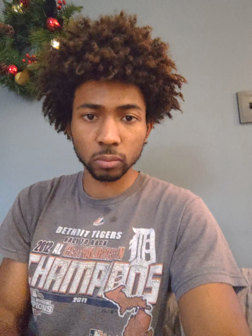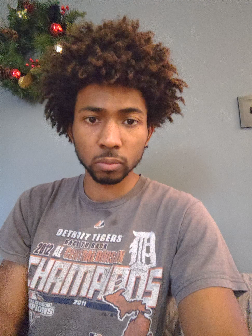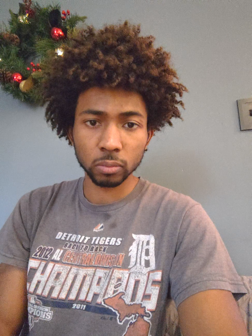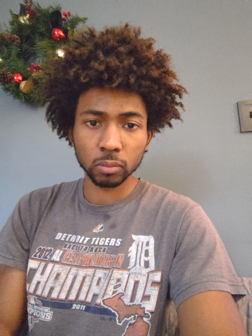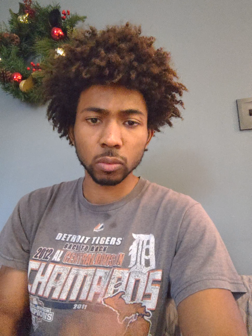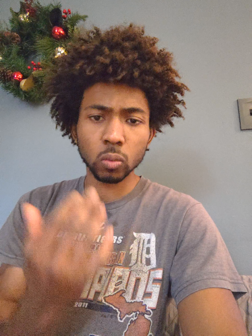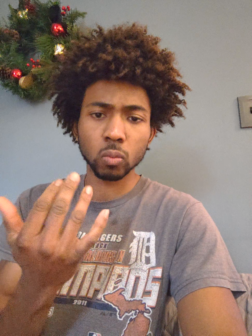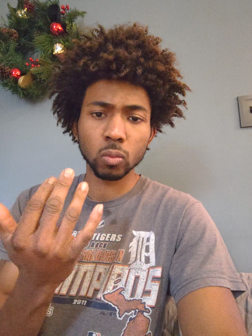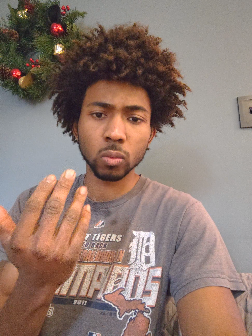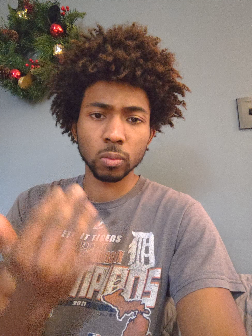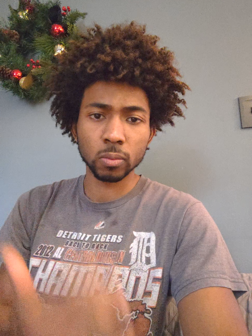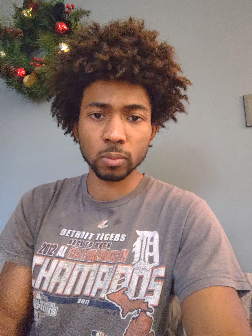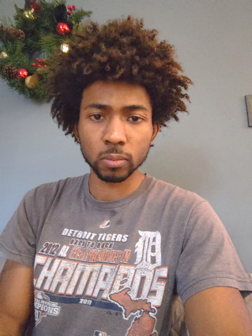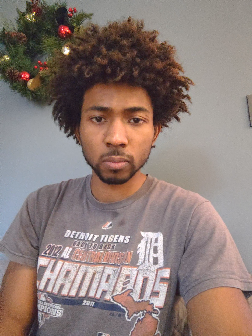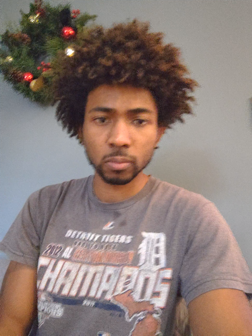wait